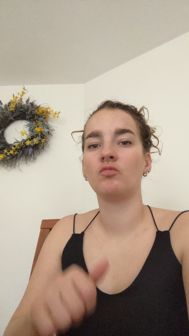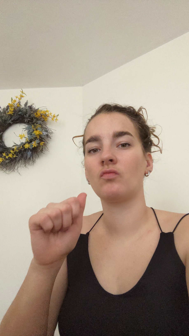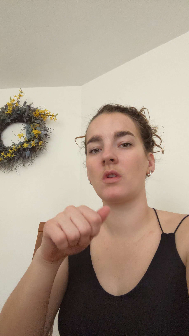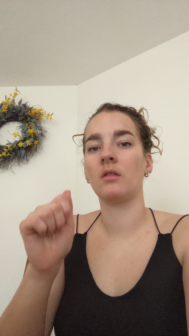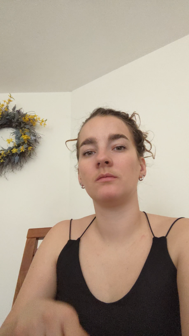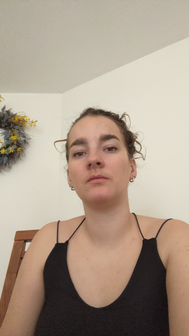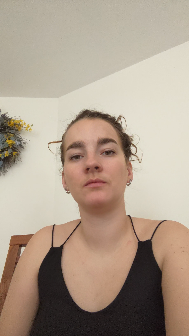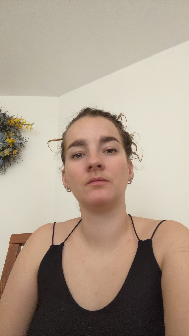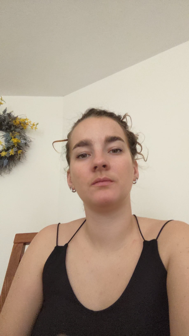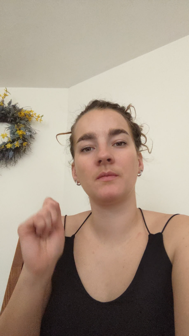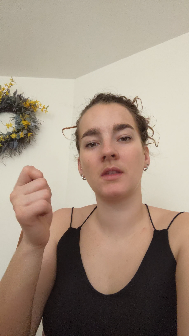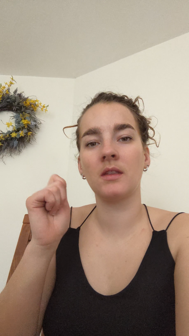bat